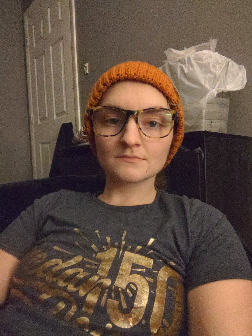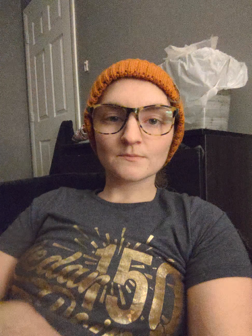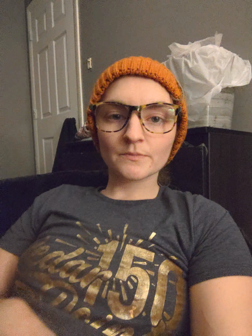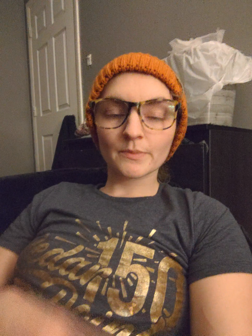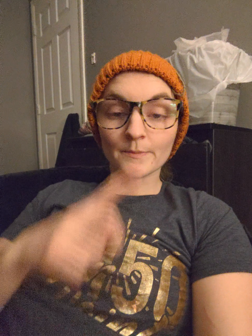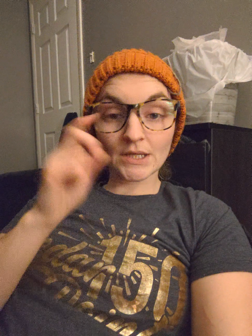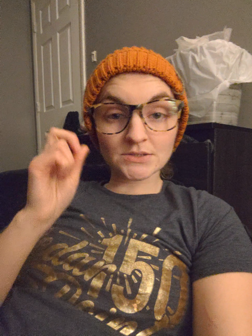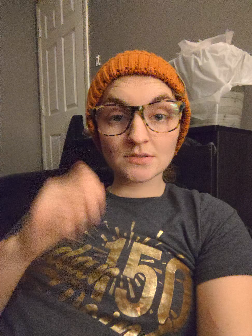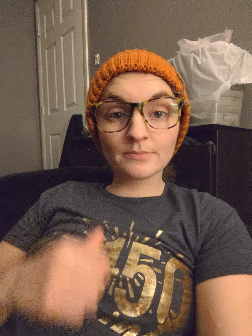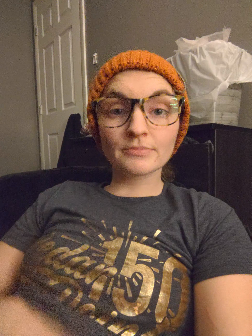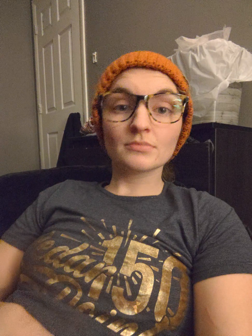because